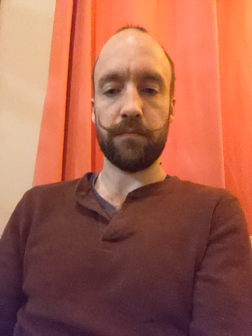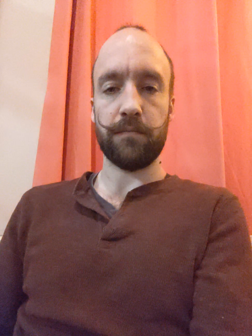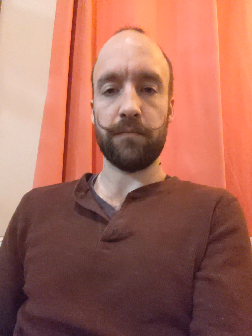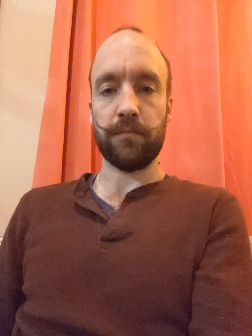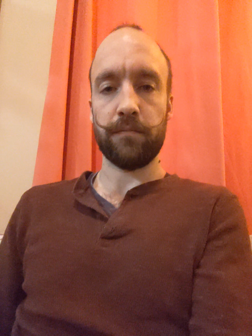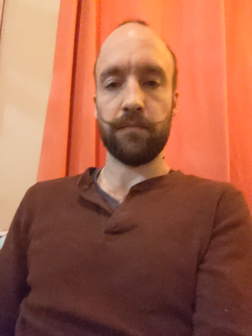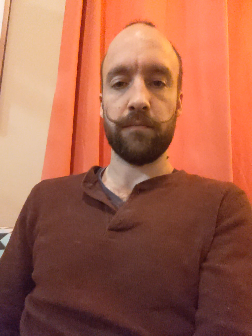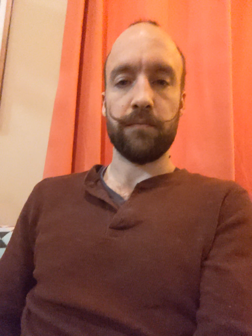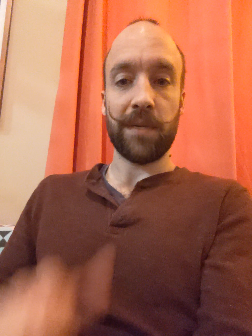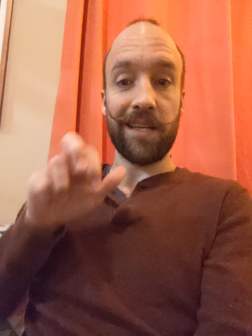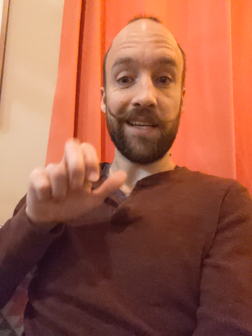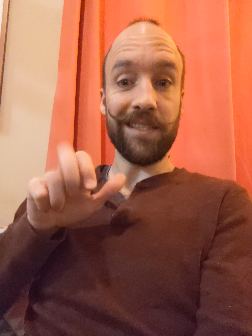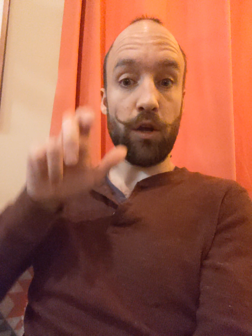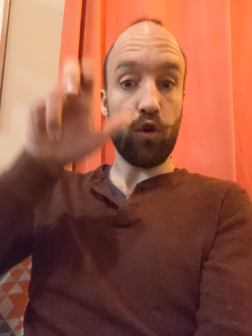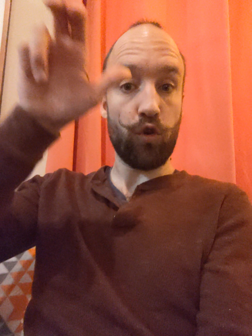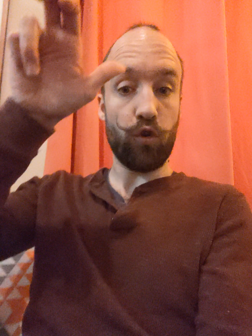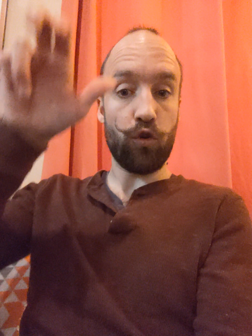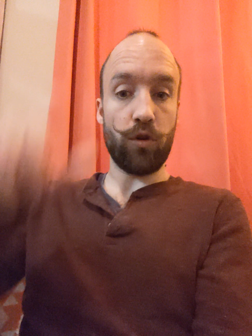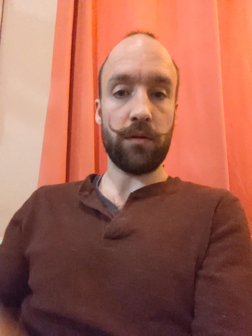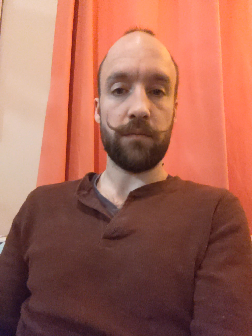stairs